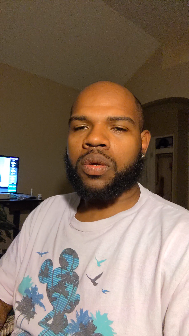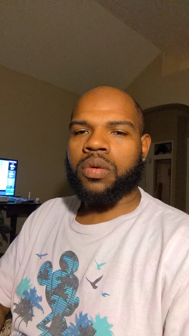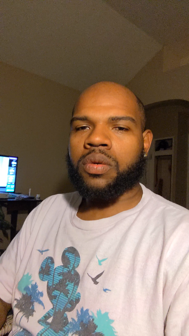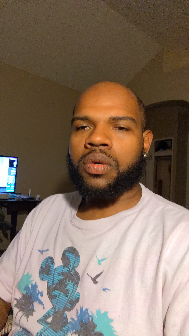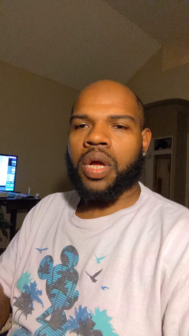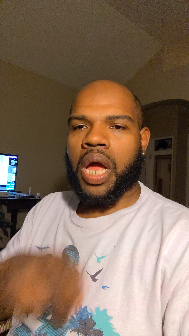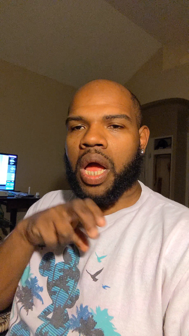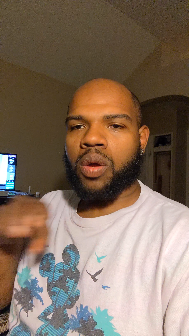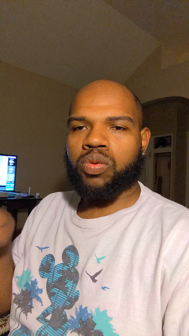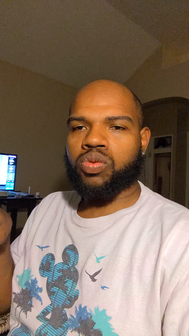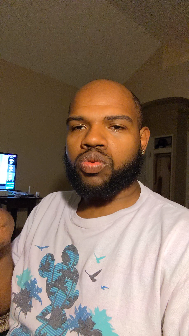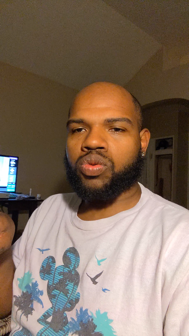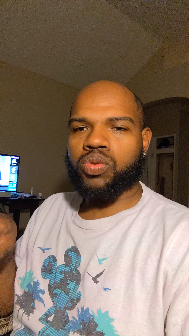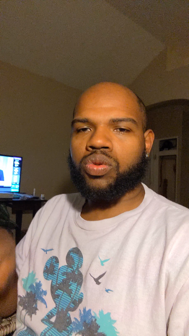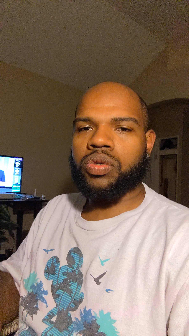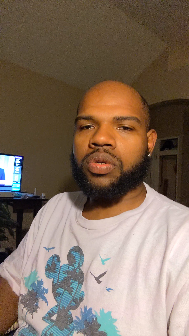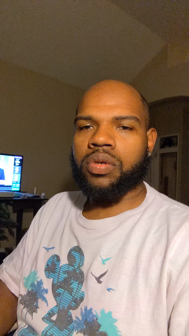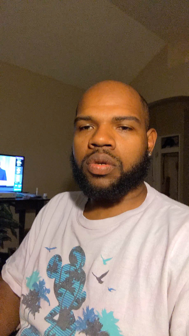couch